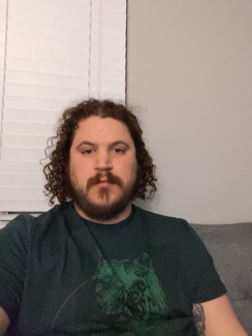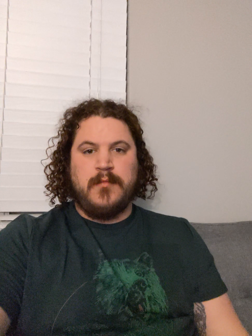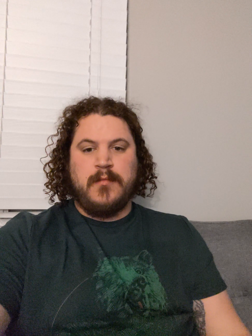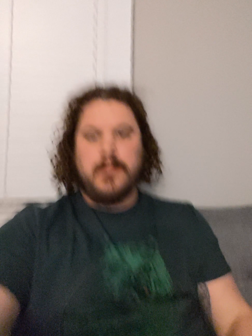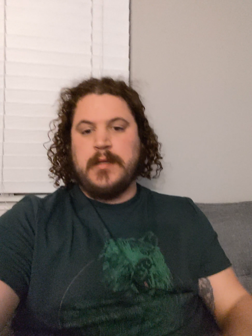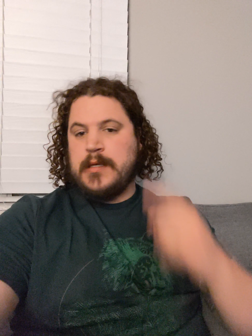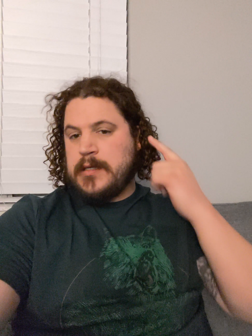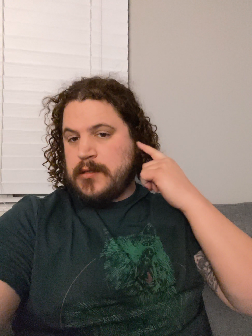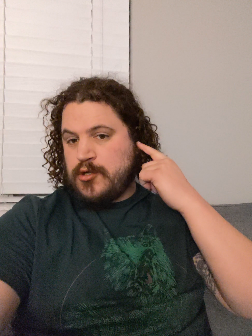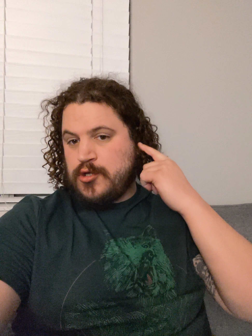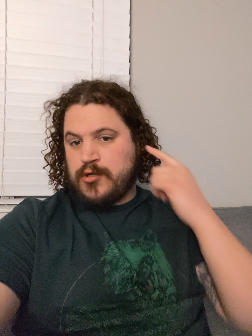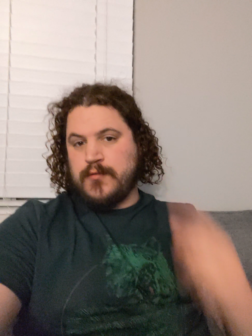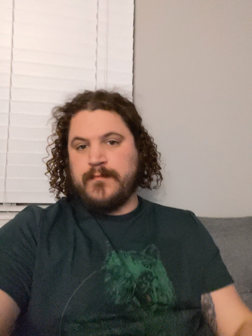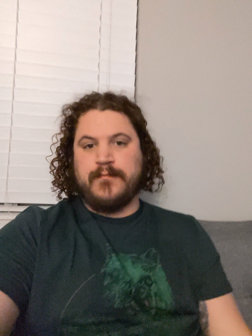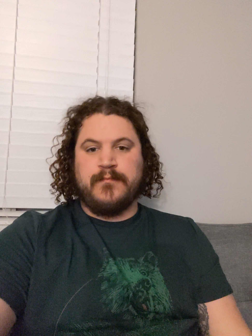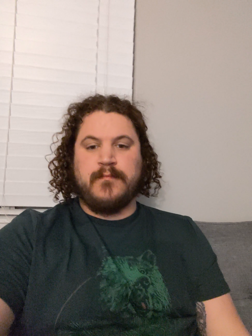ear